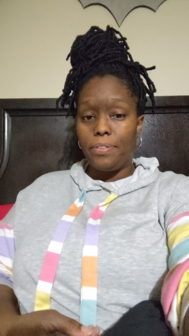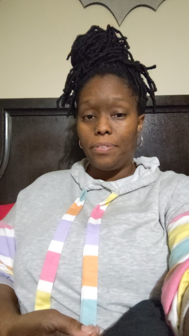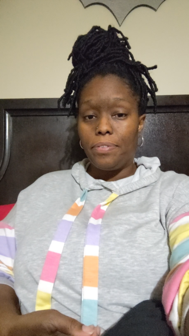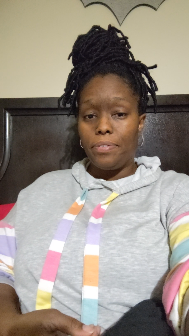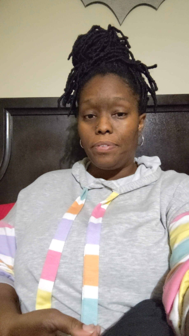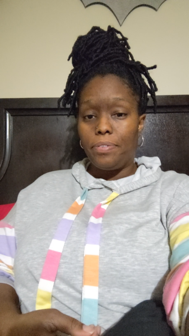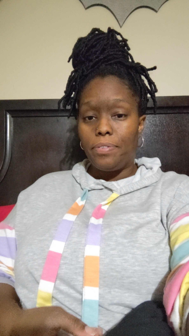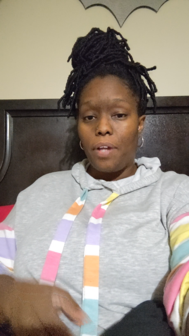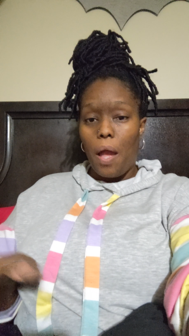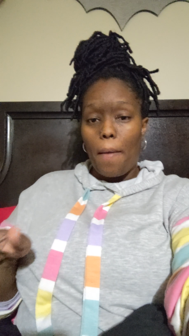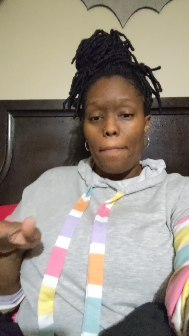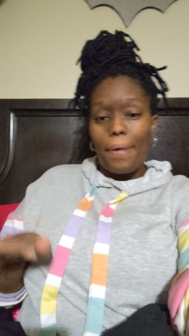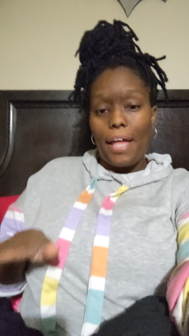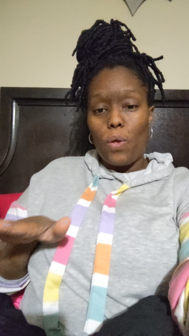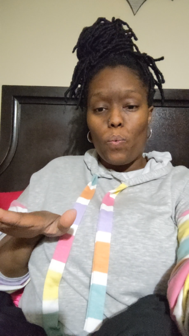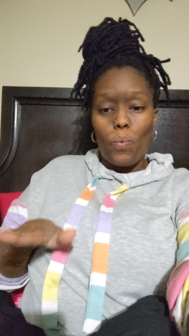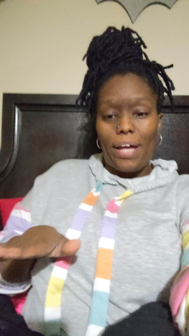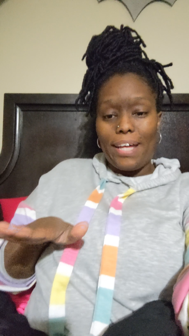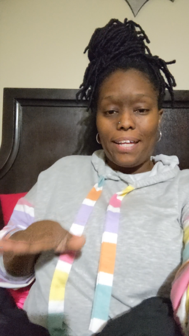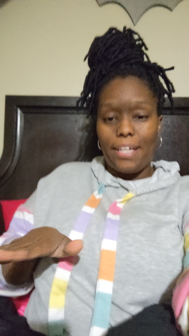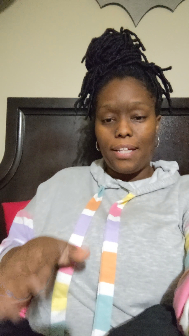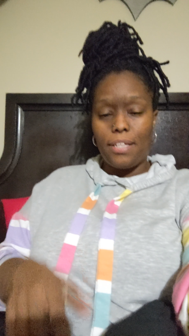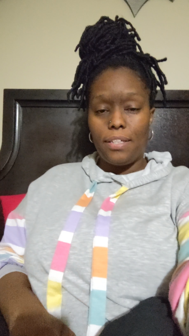penguin